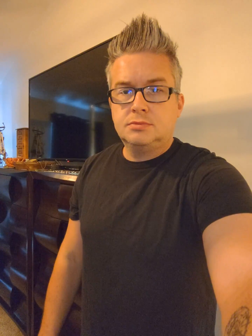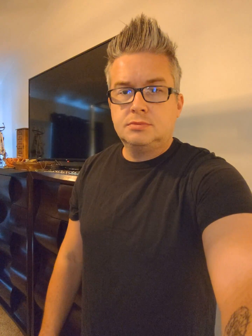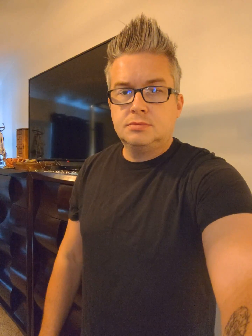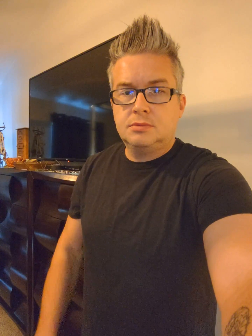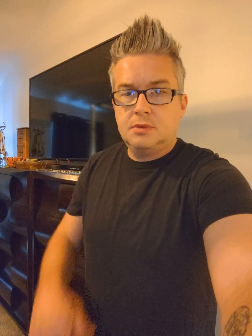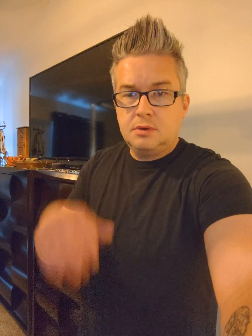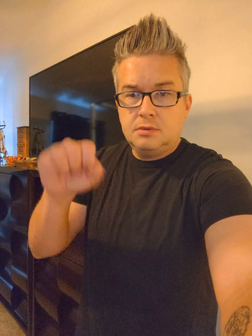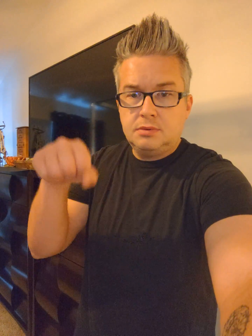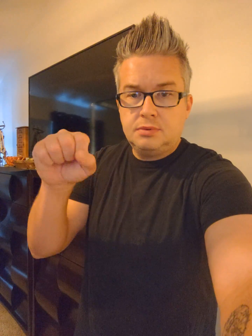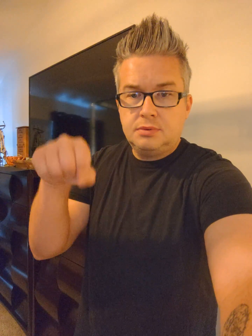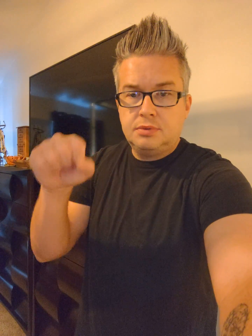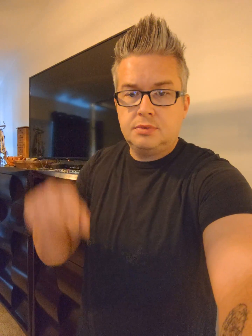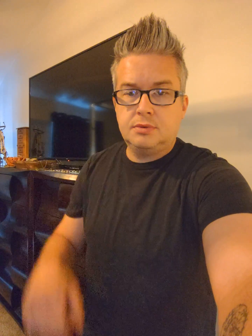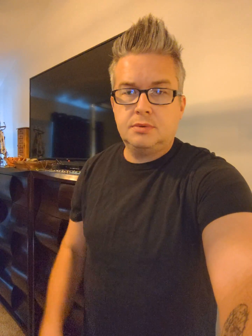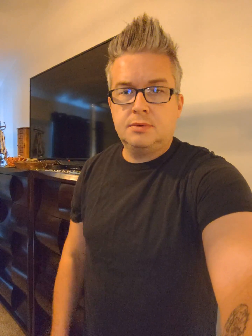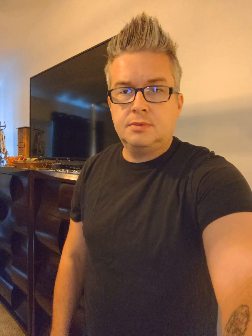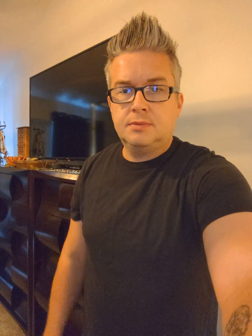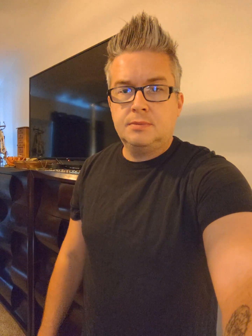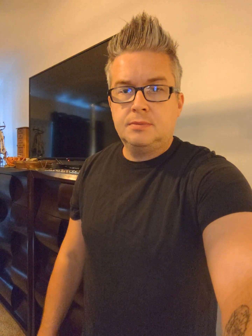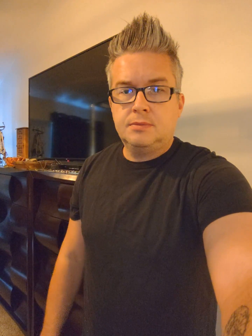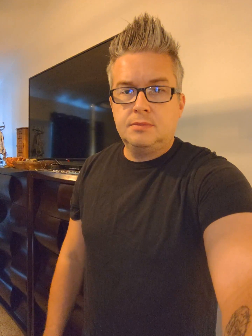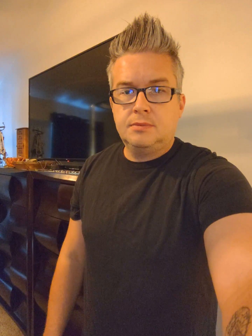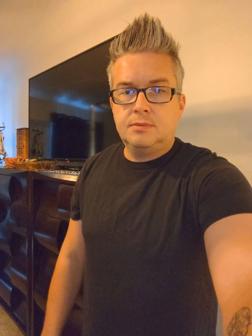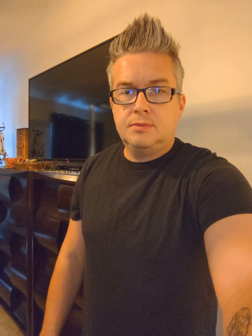motorcycle